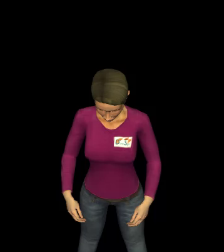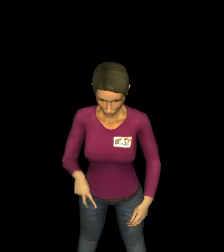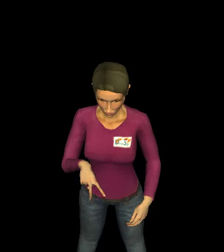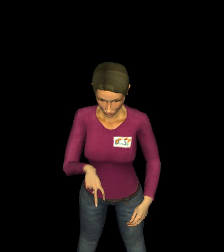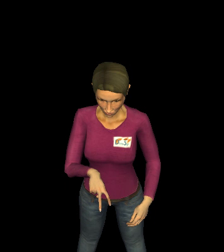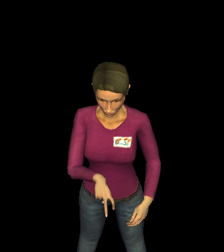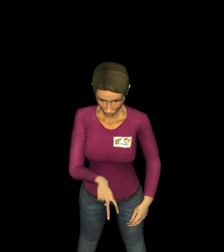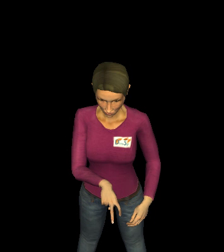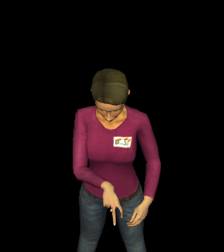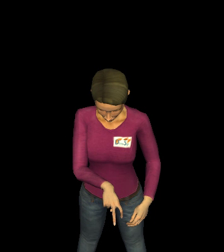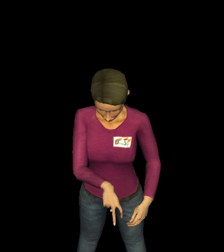يمشي